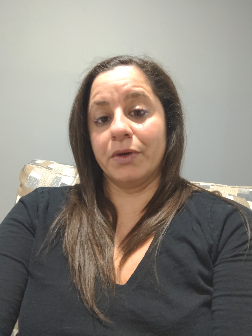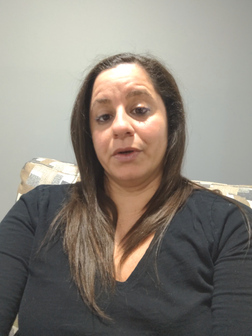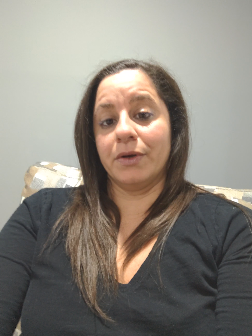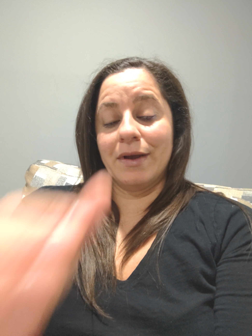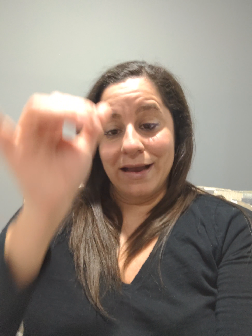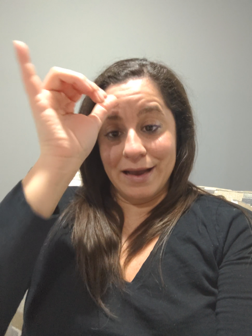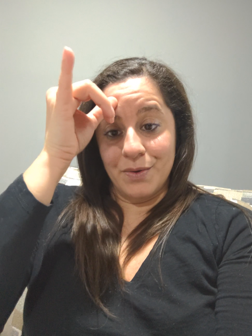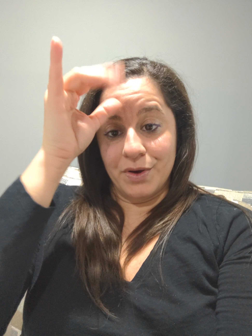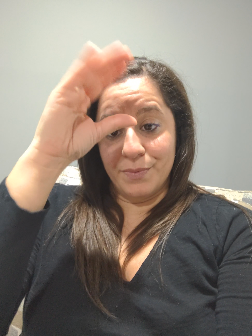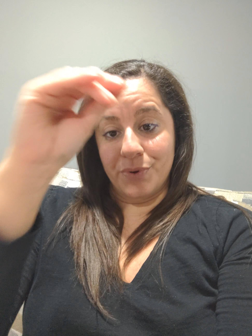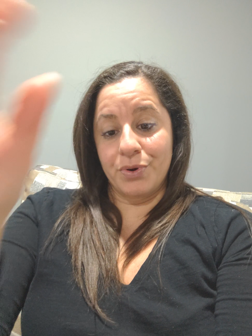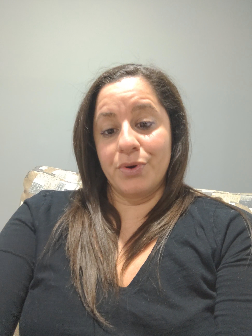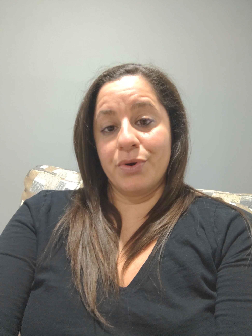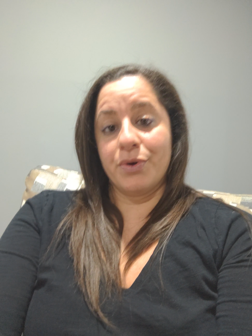cowboy